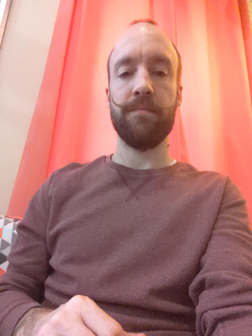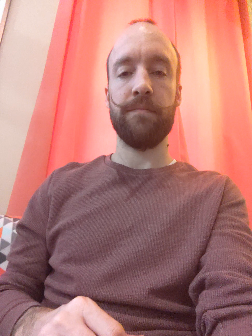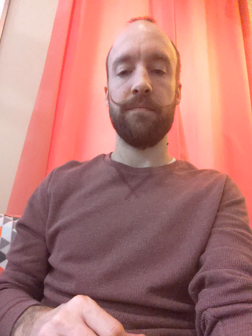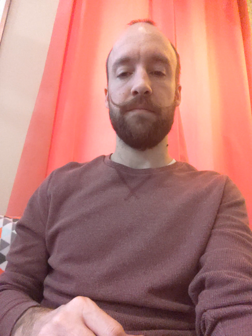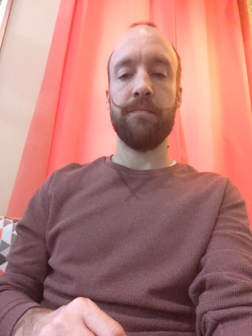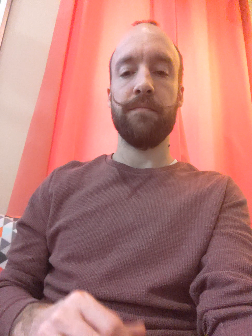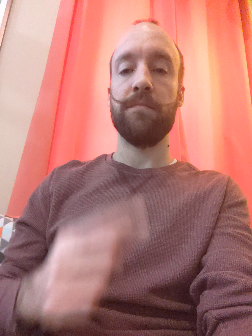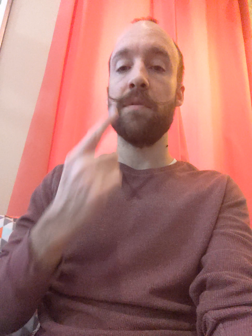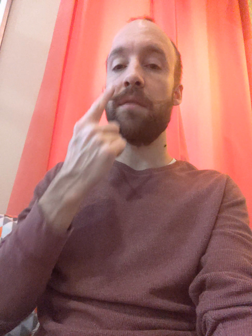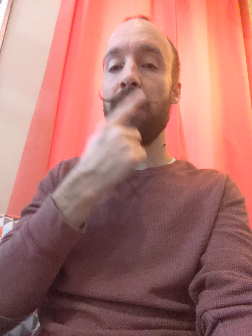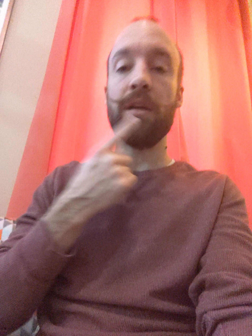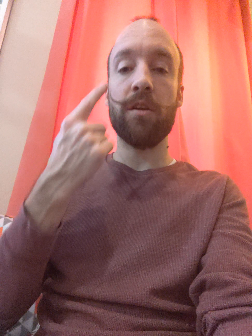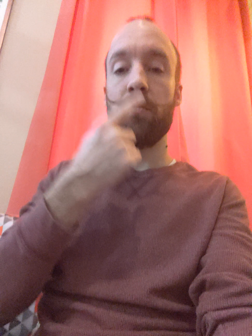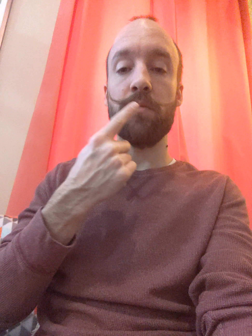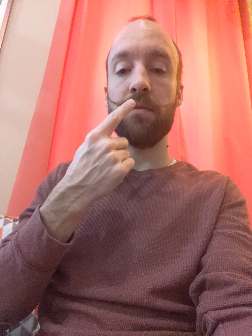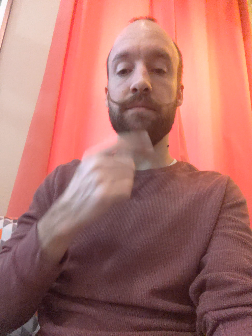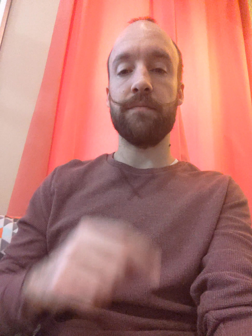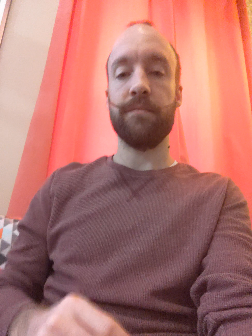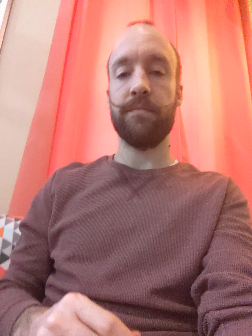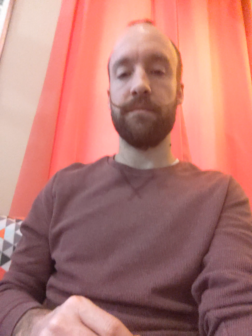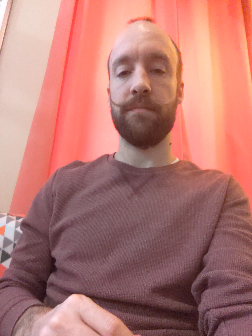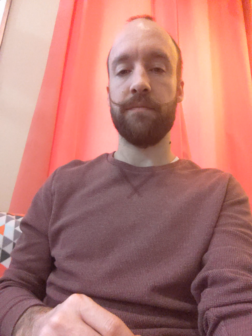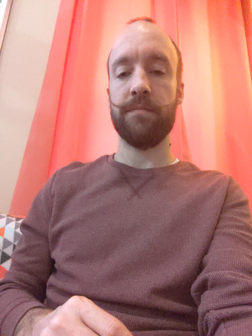mouth